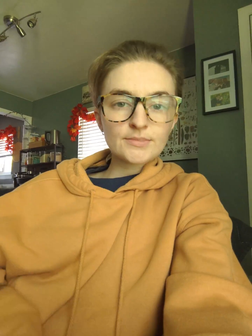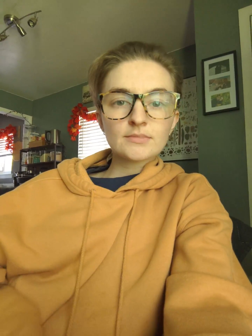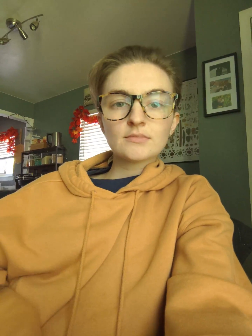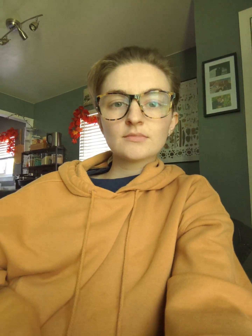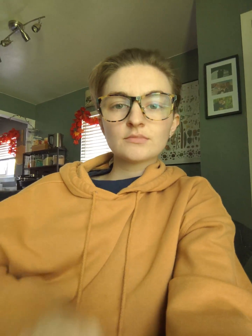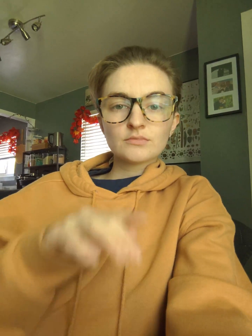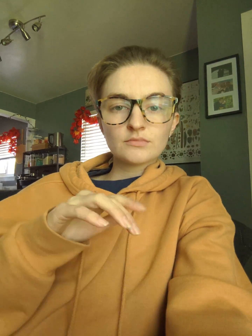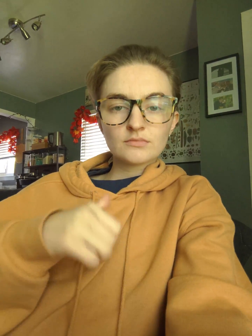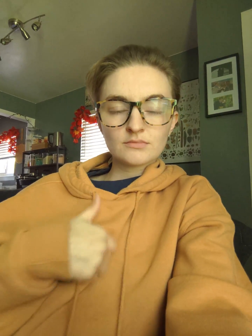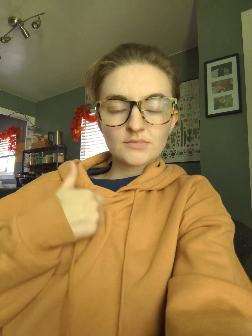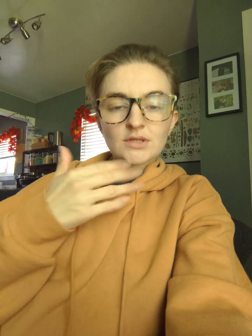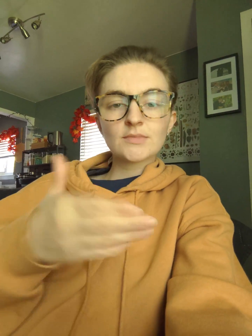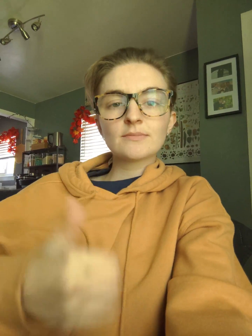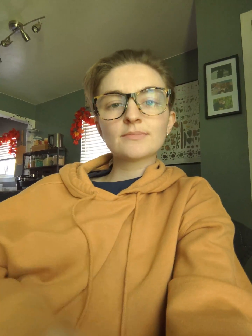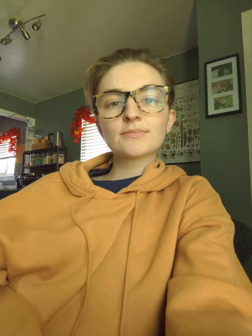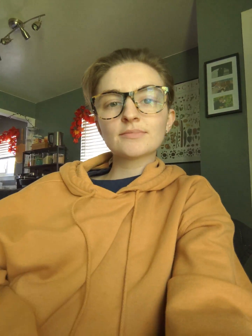living room